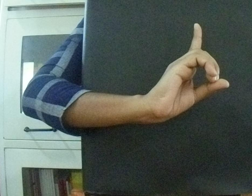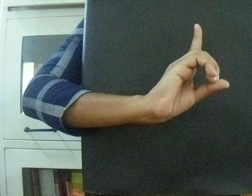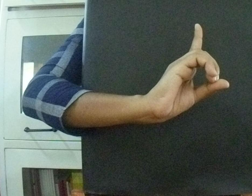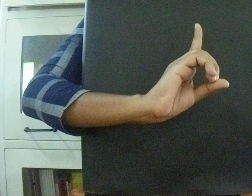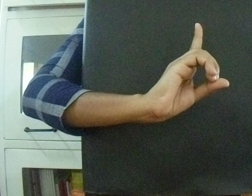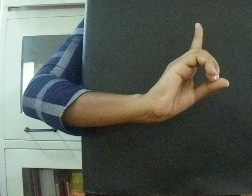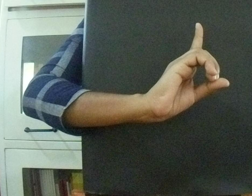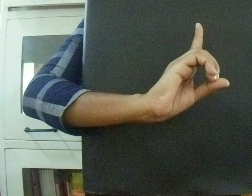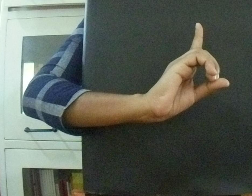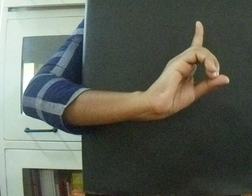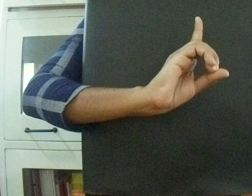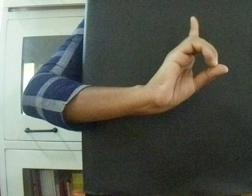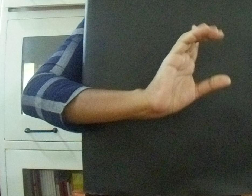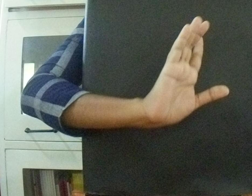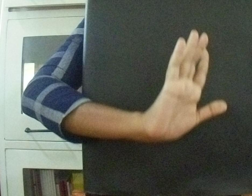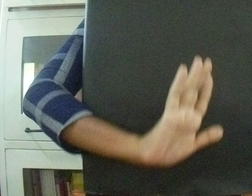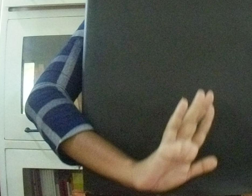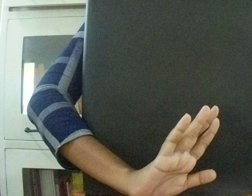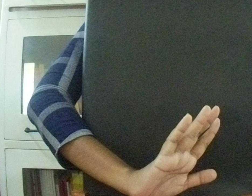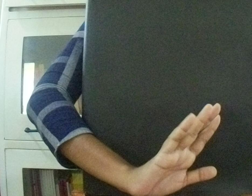hot